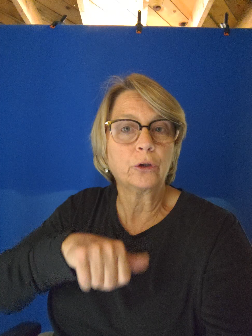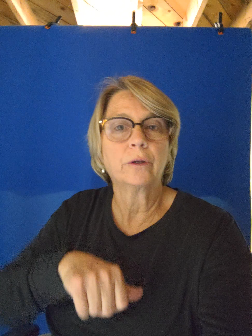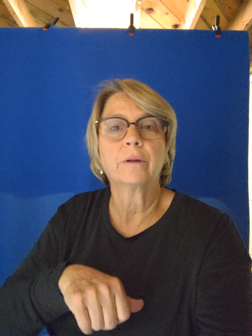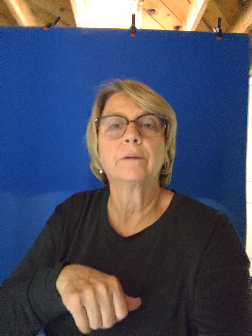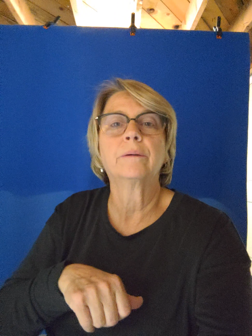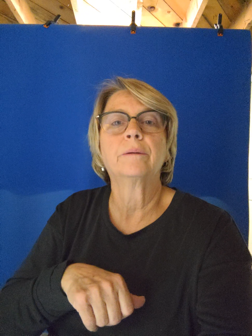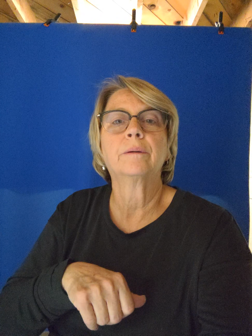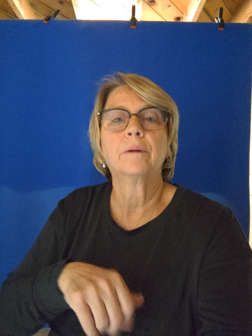girl